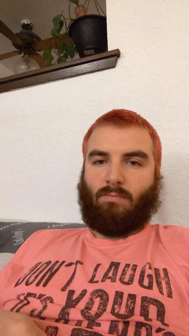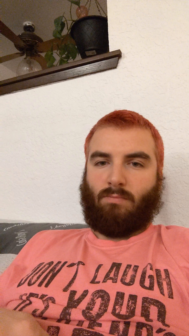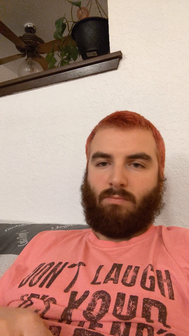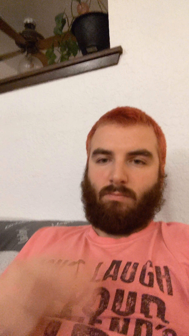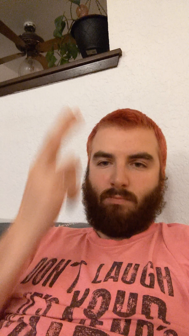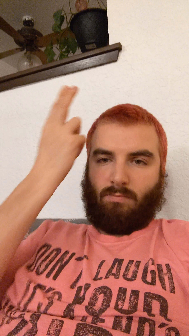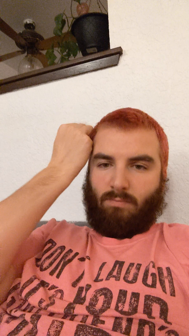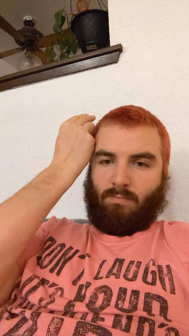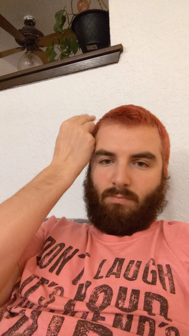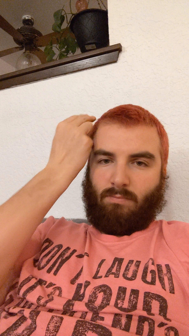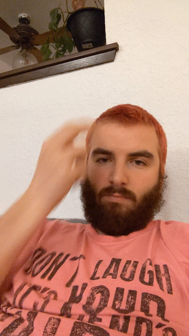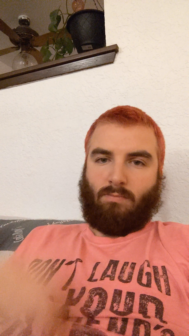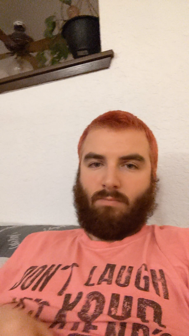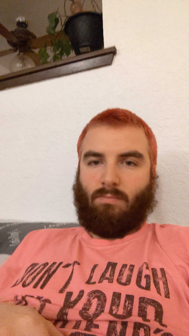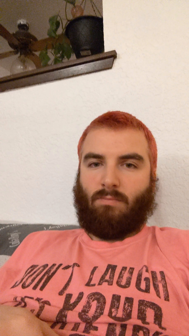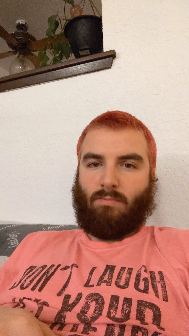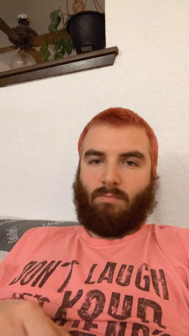bunny